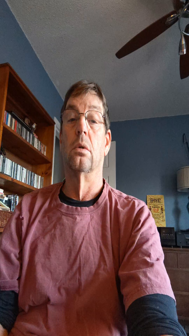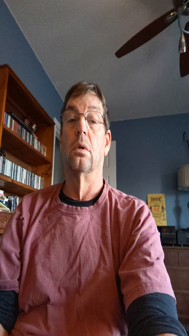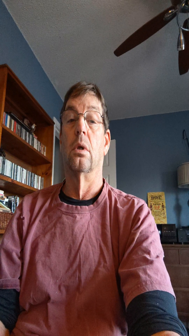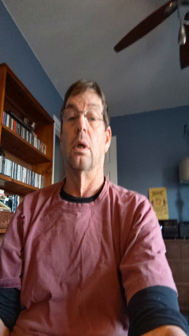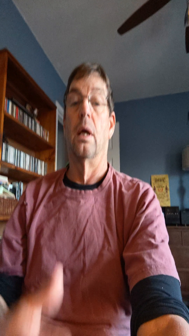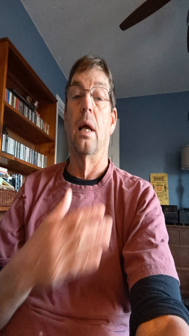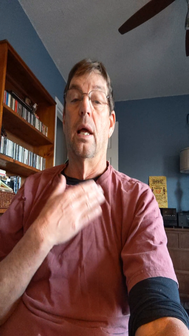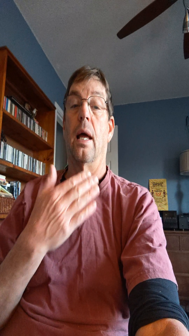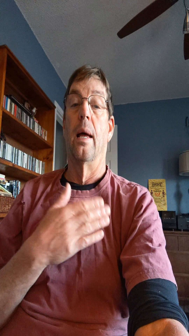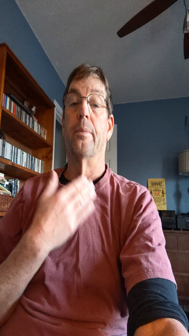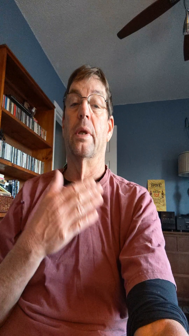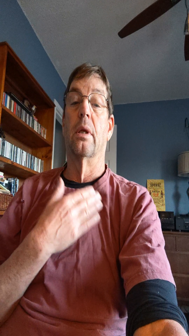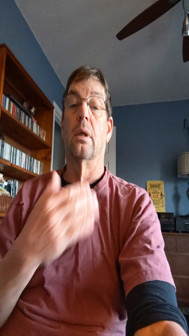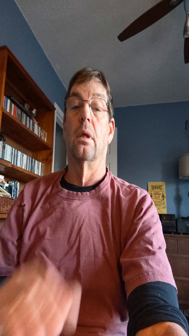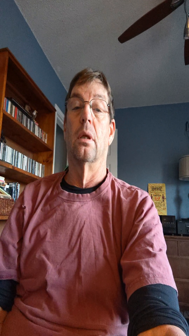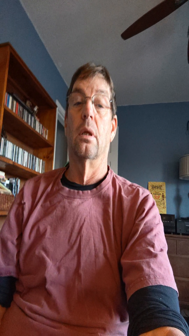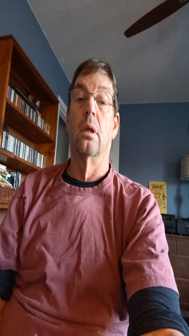happy